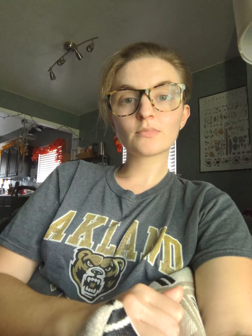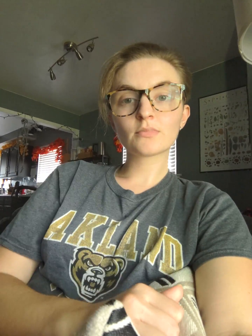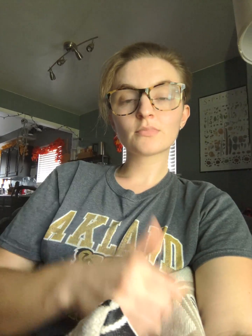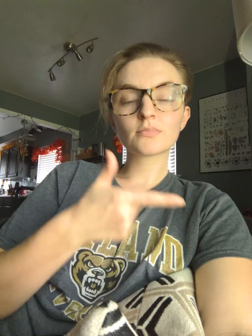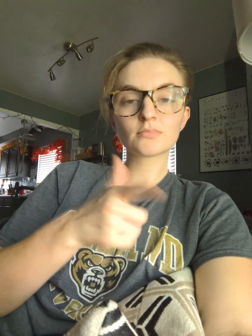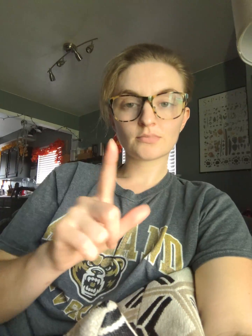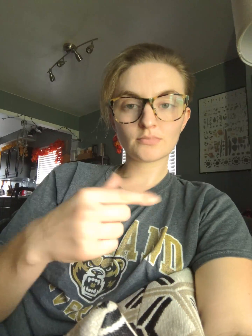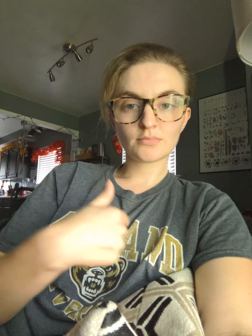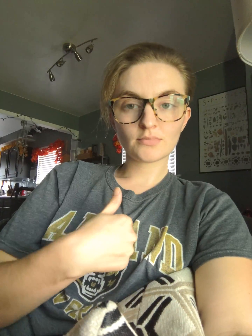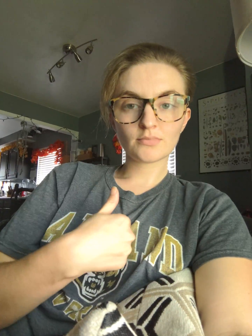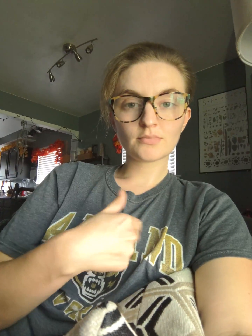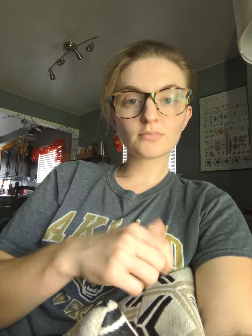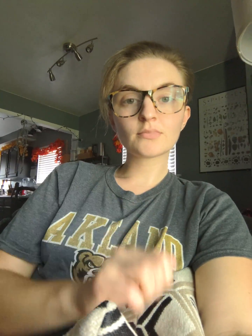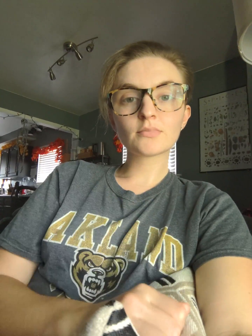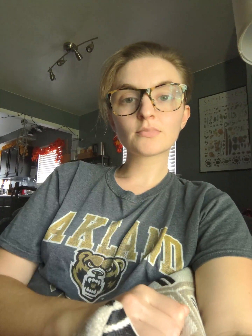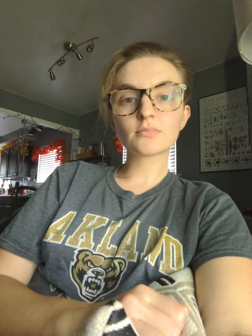let me